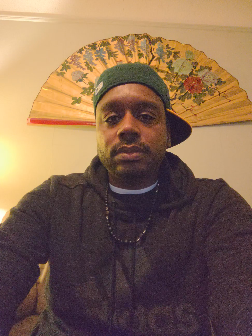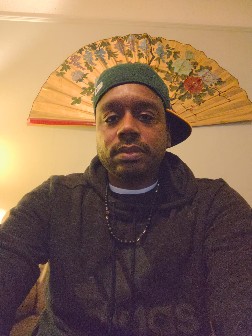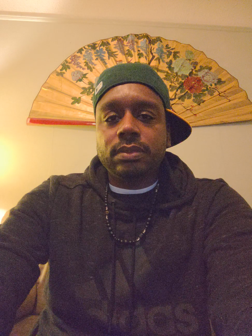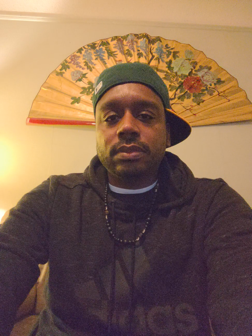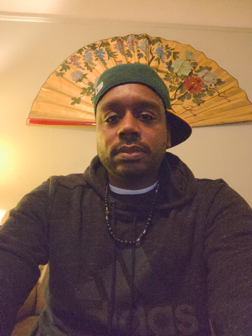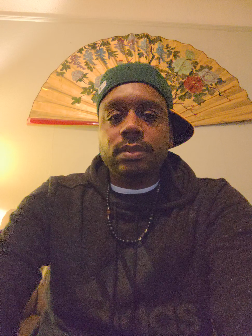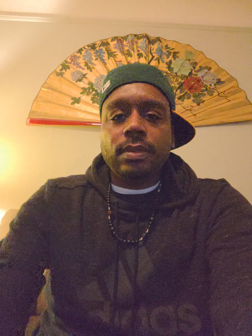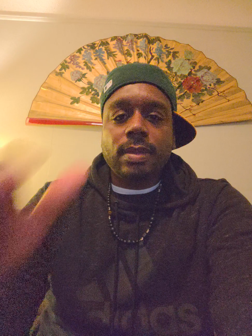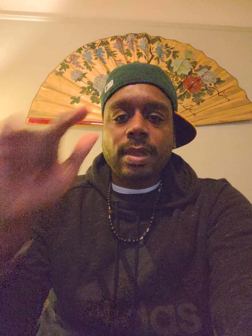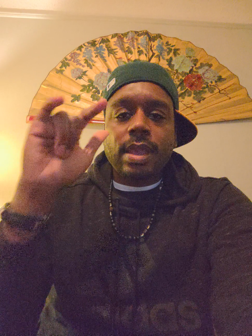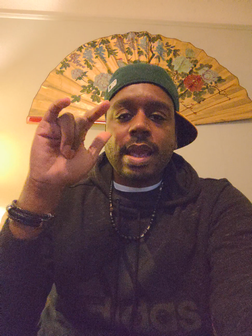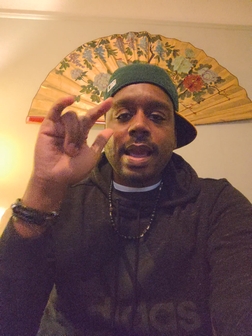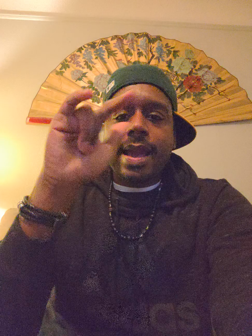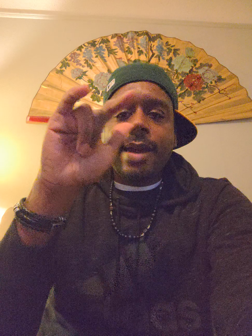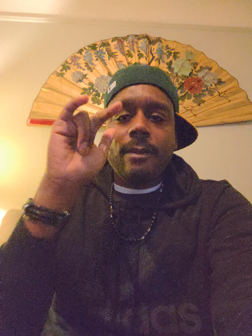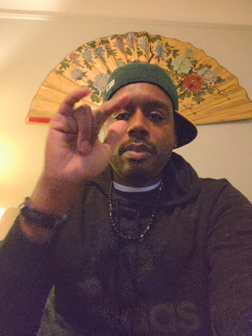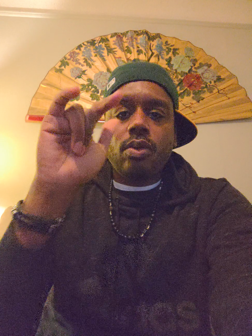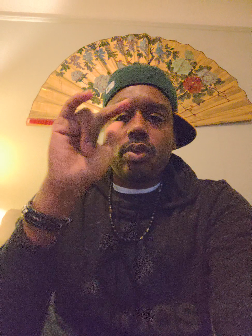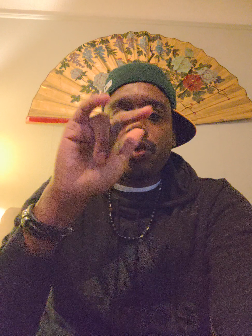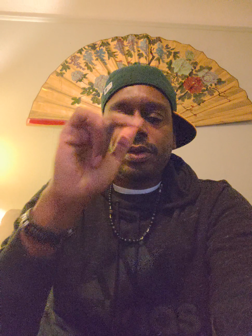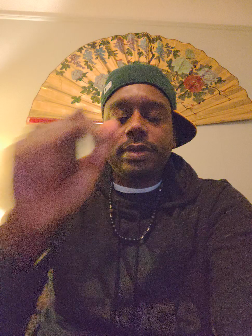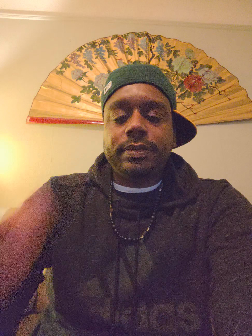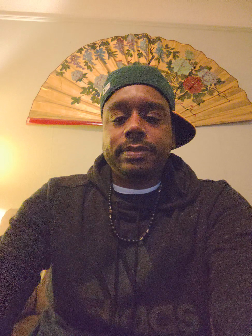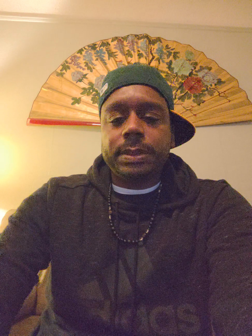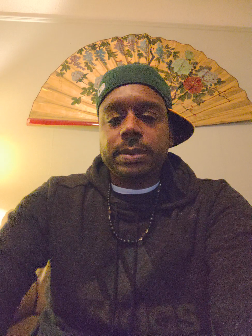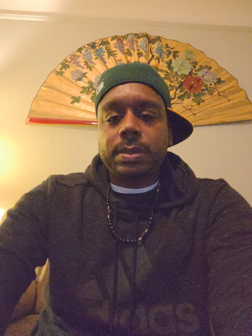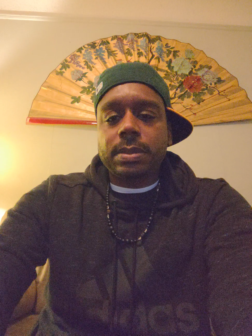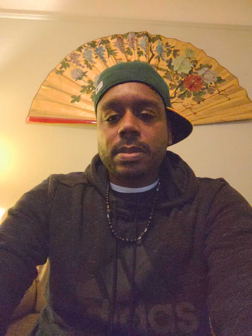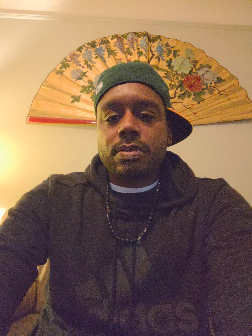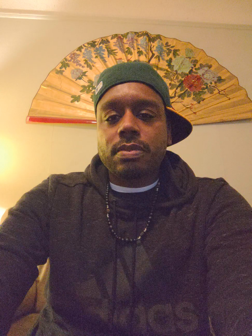airplane